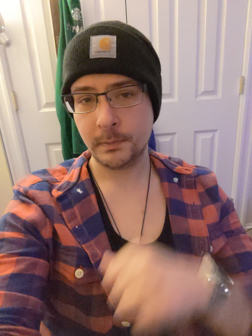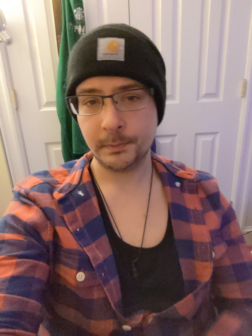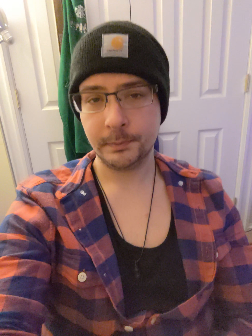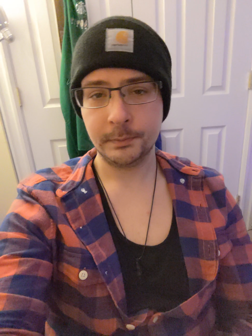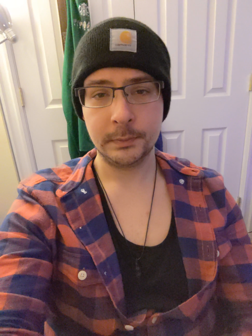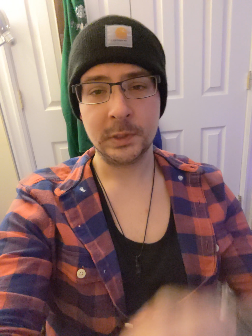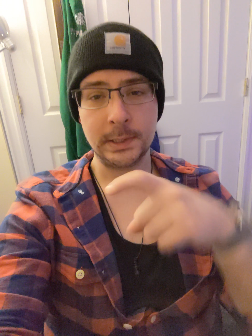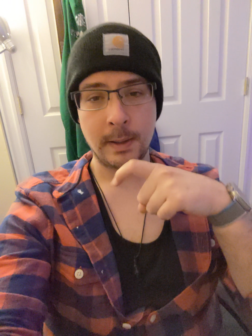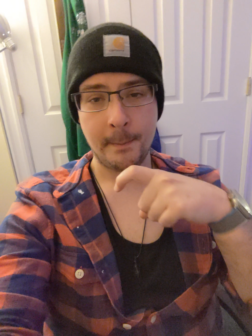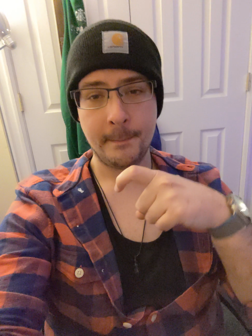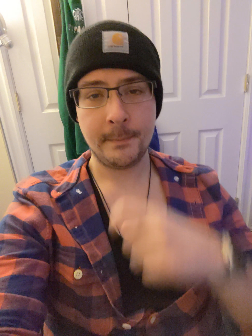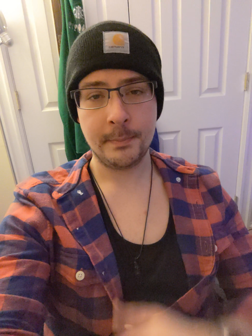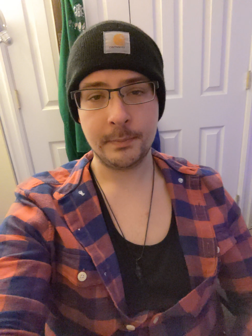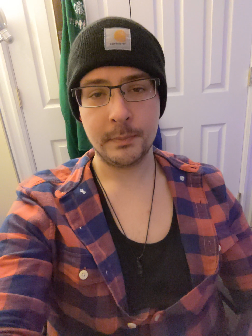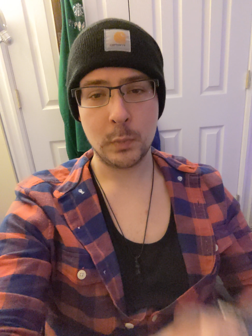time